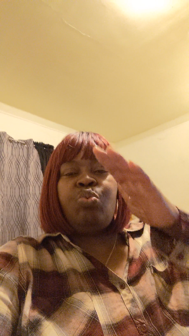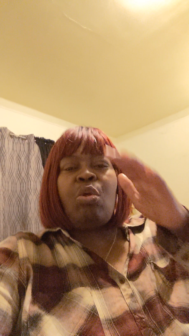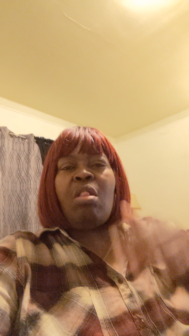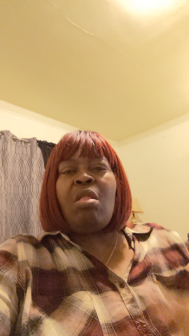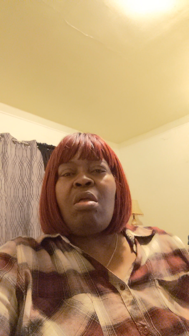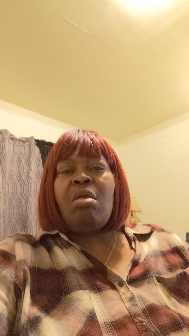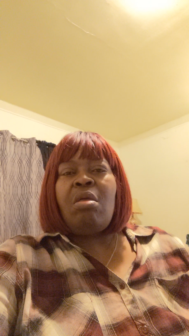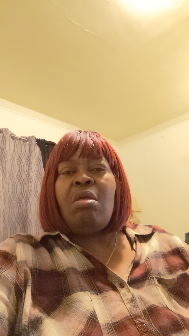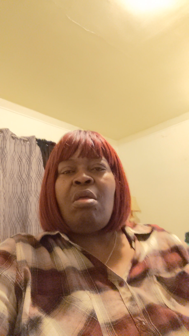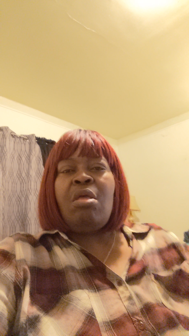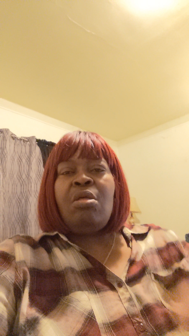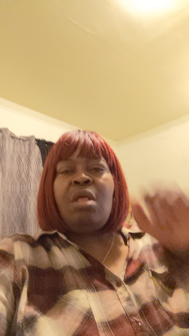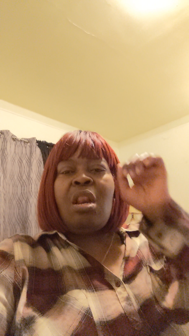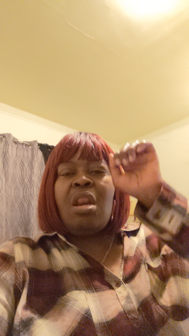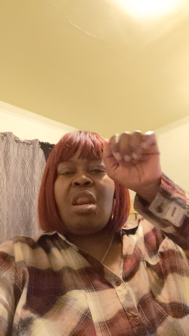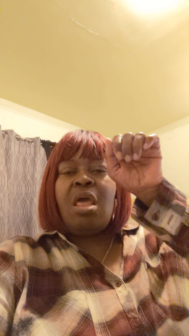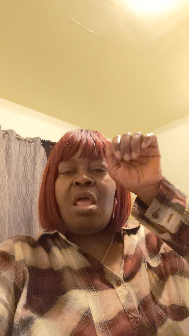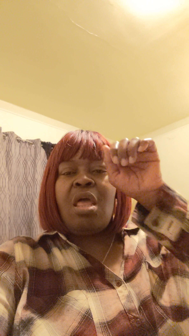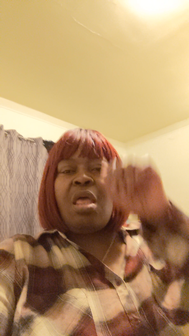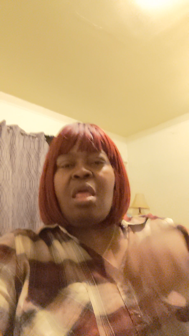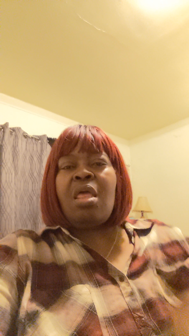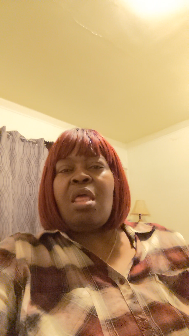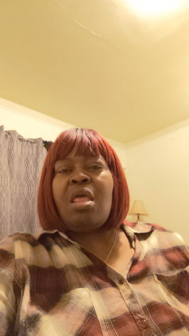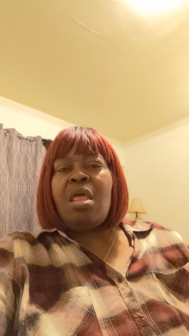knock